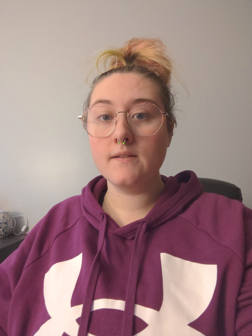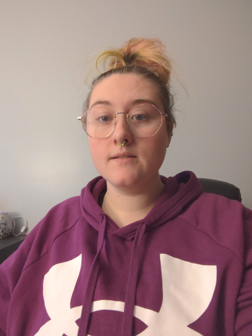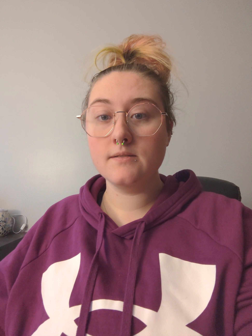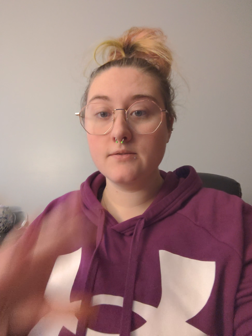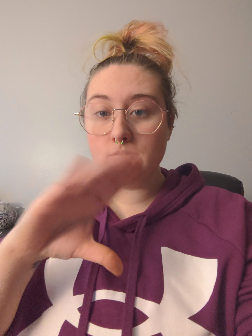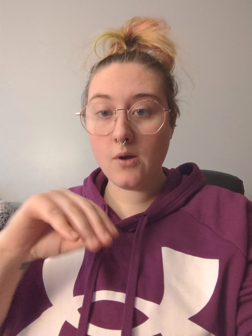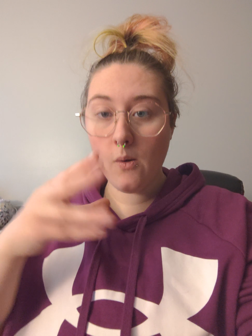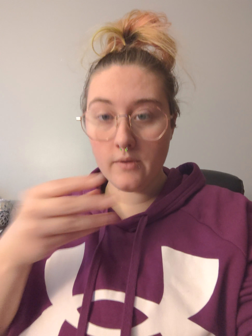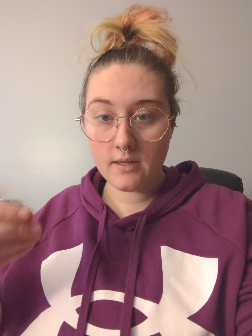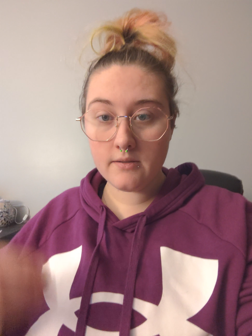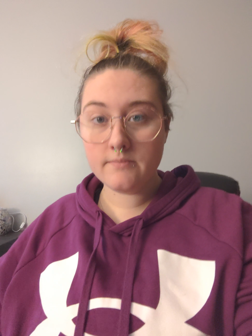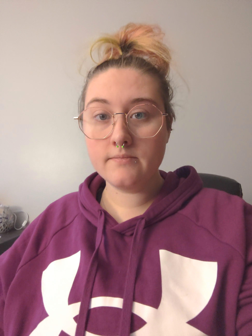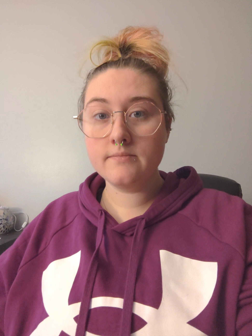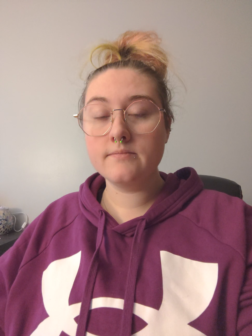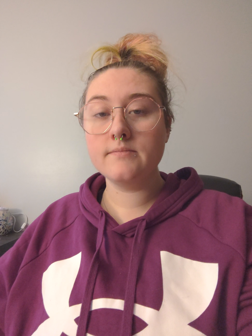story